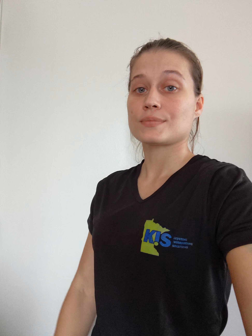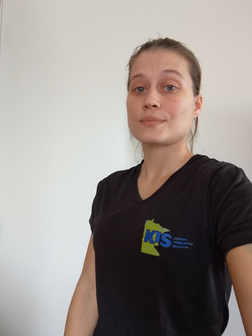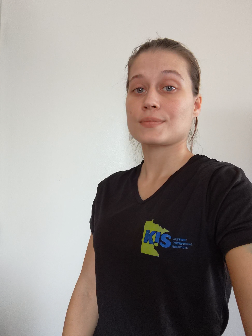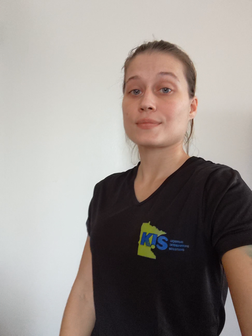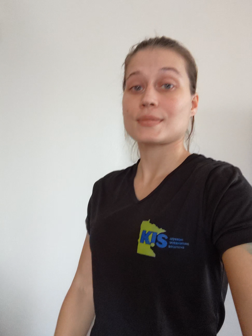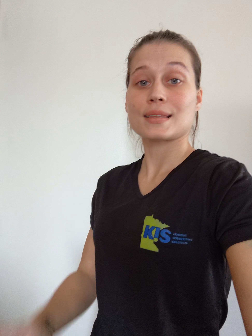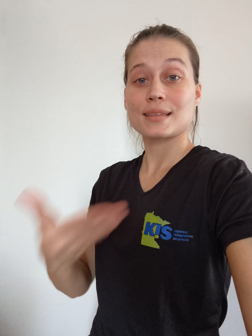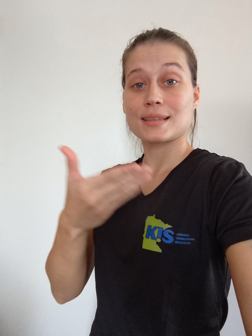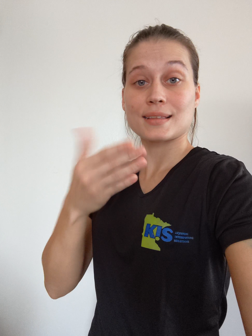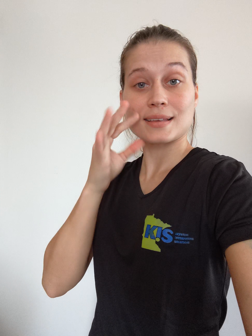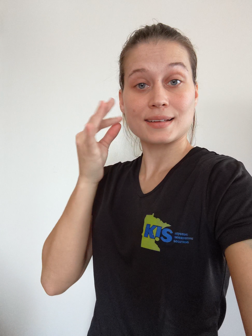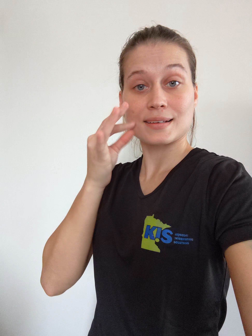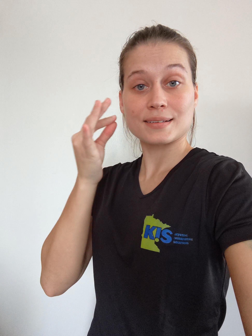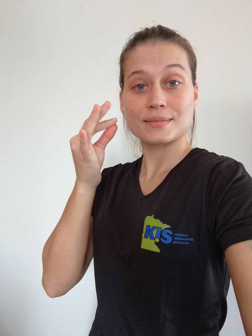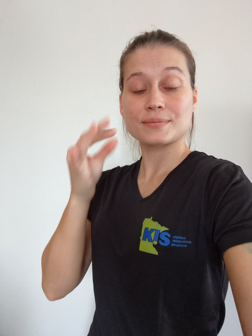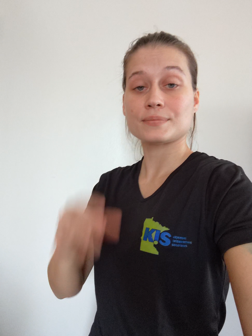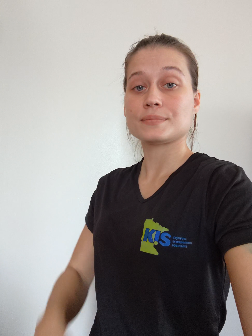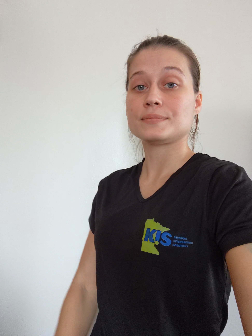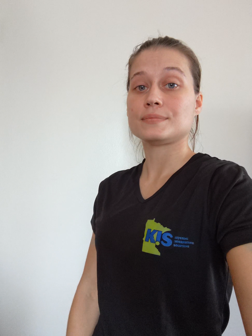kitty